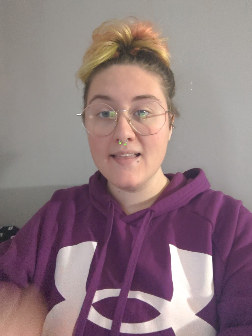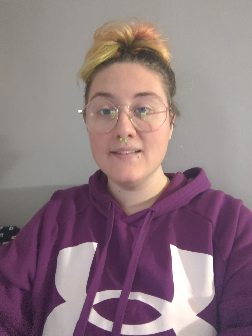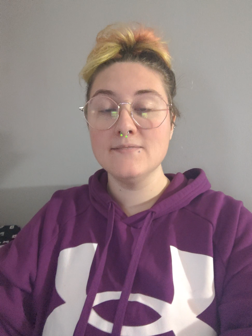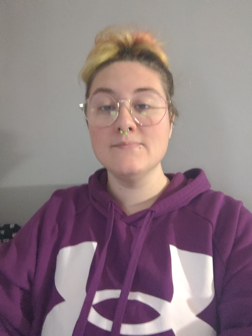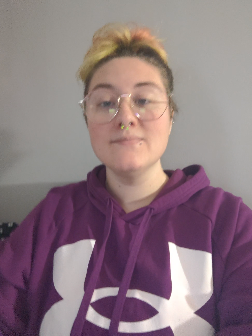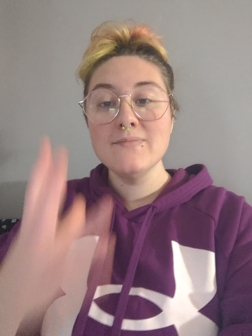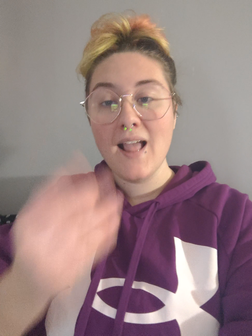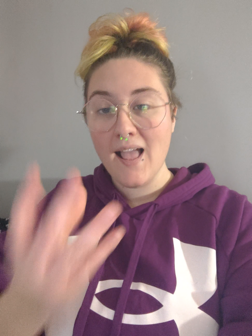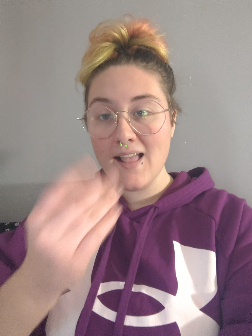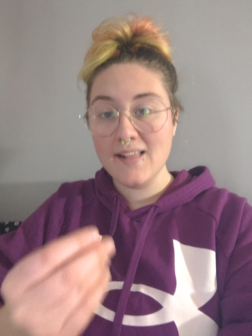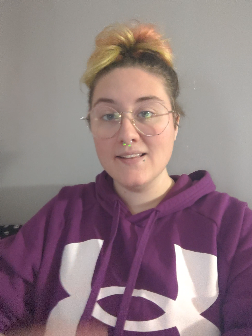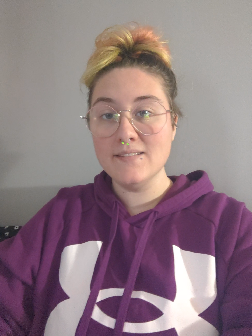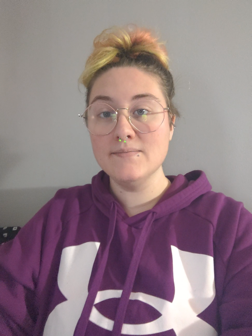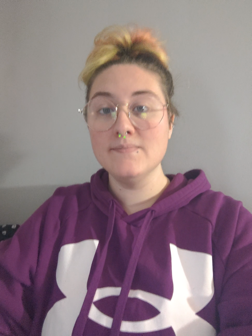wet